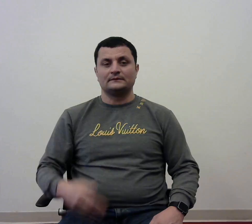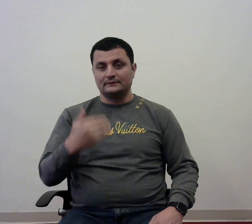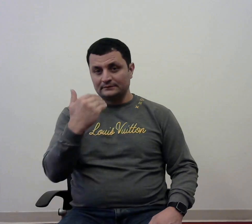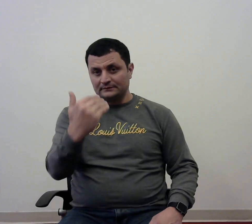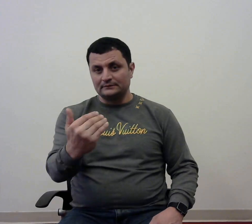siz